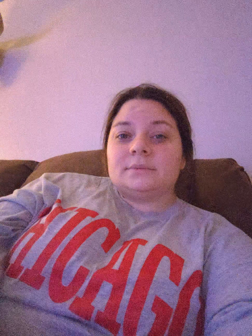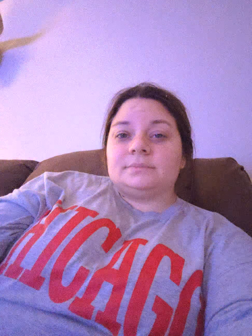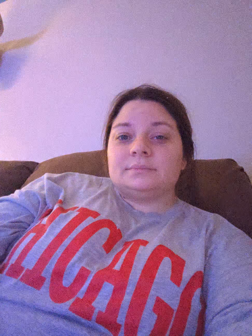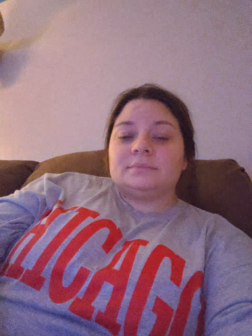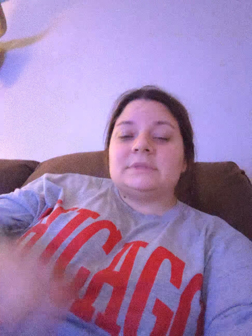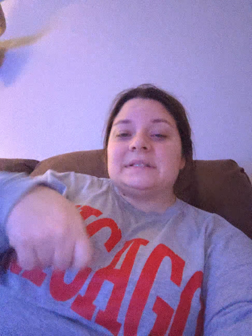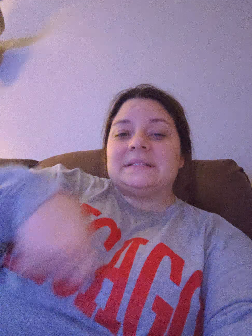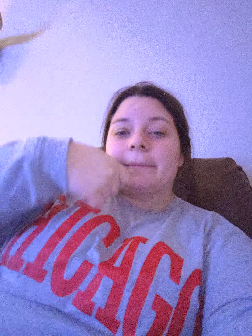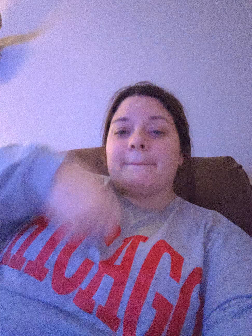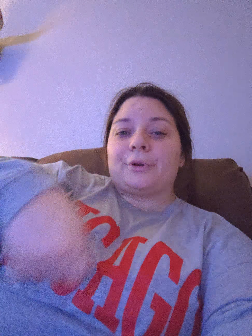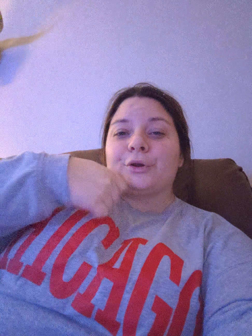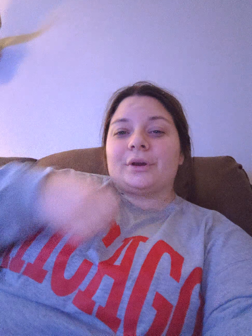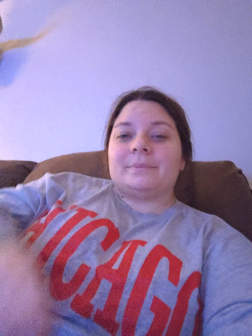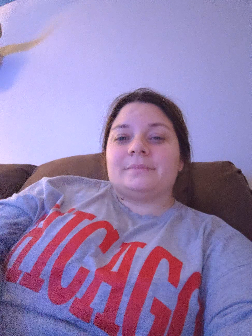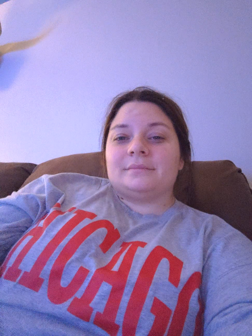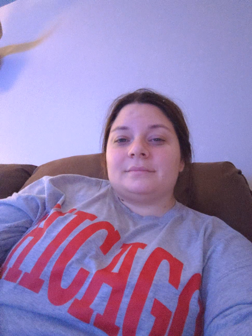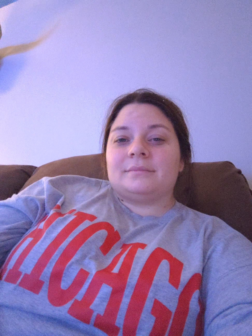zipper